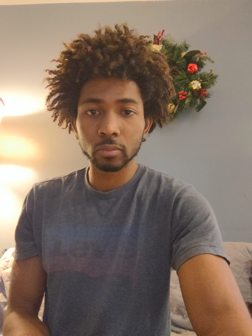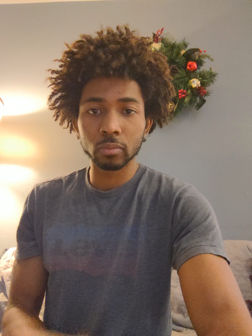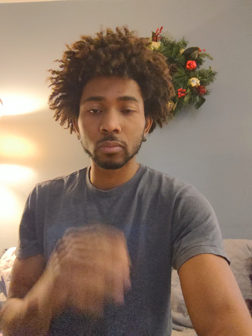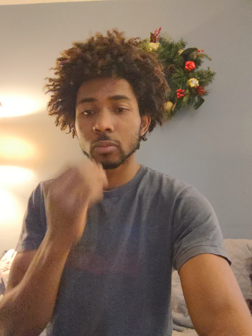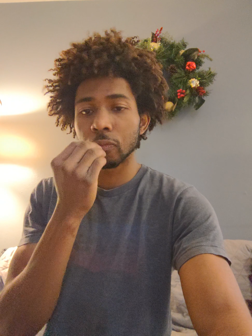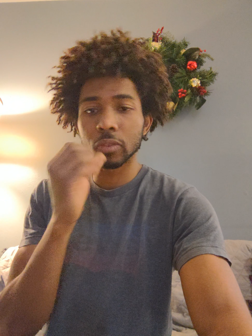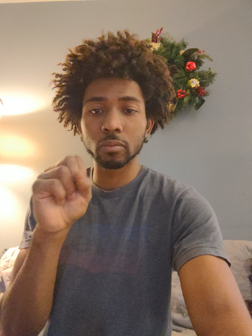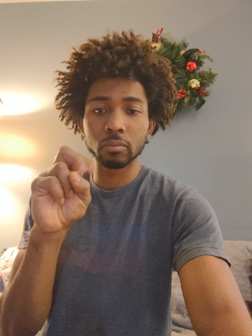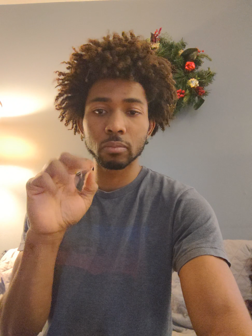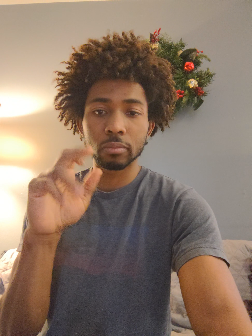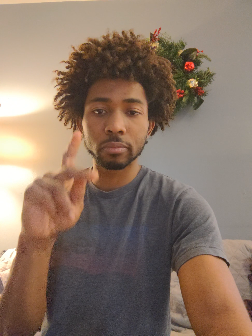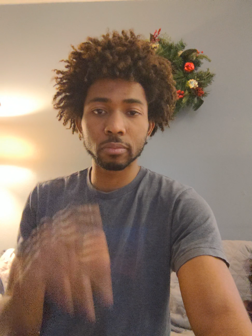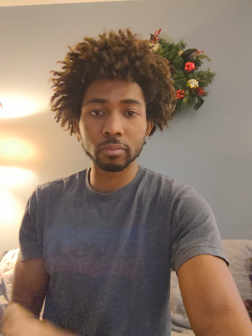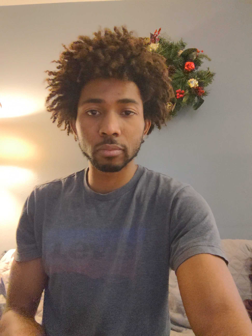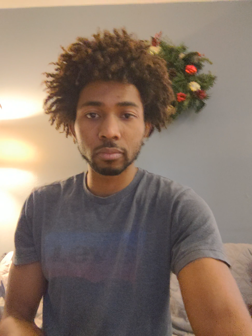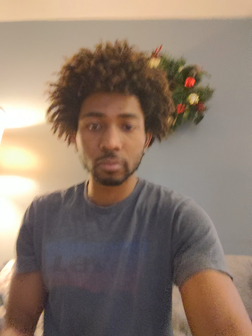snack